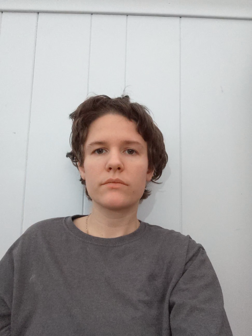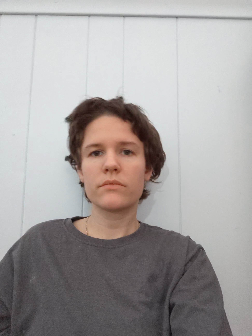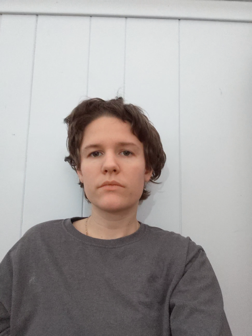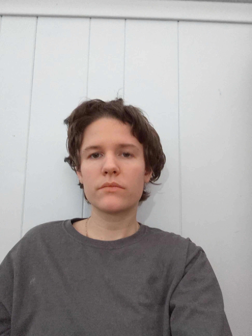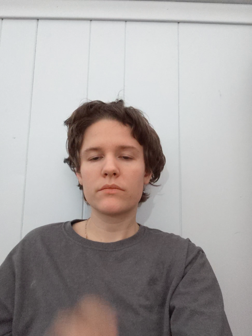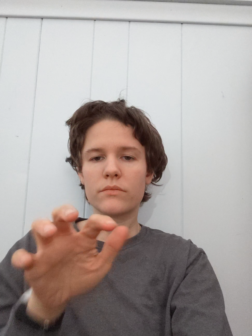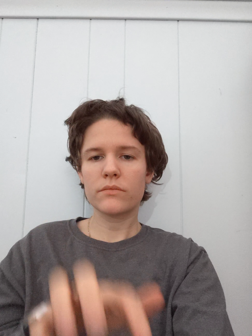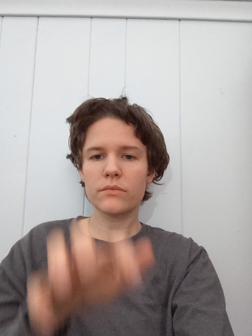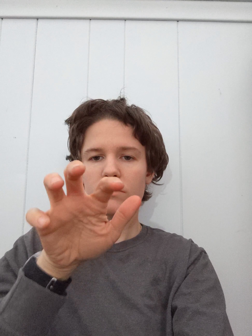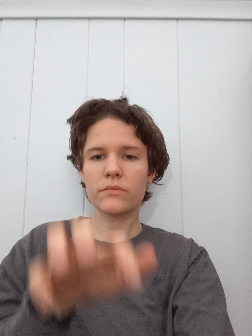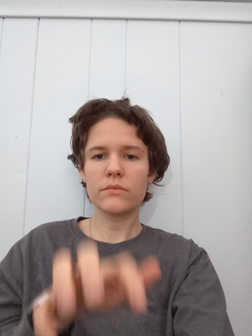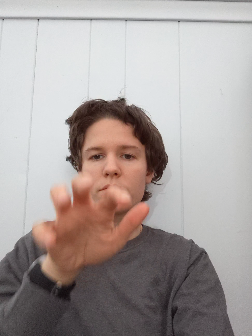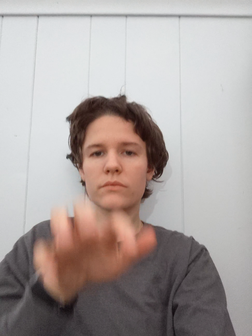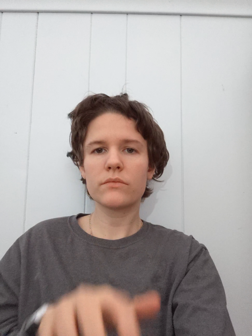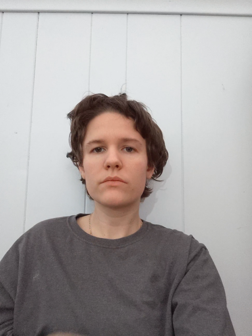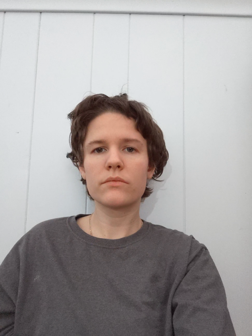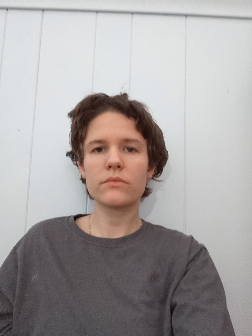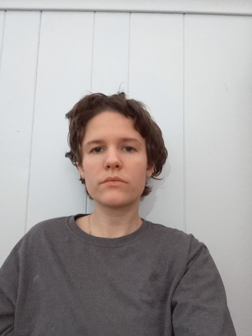alligator